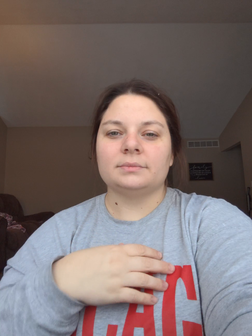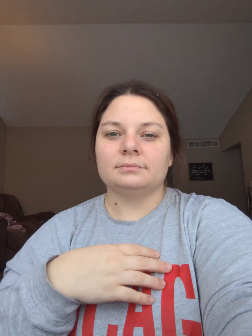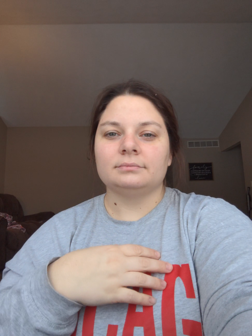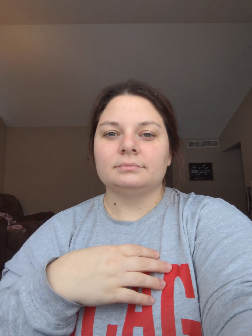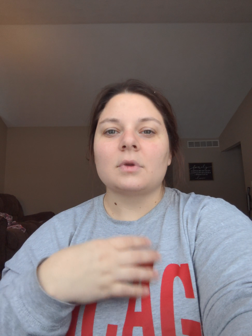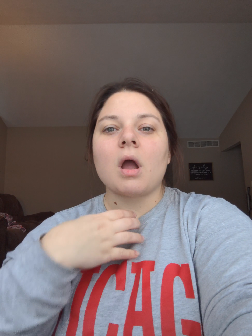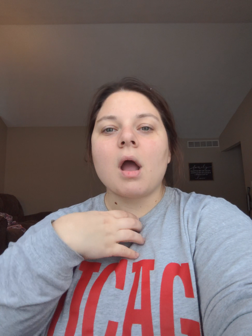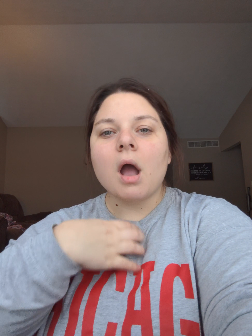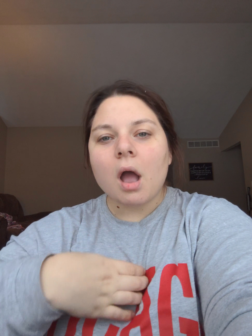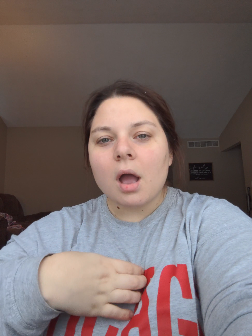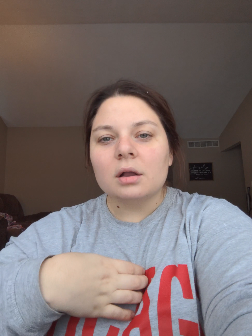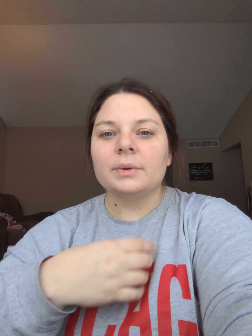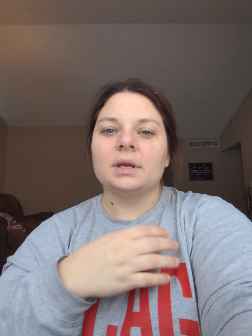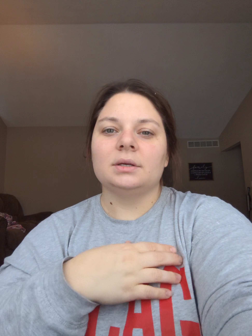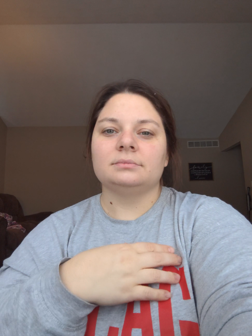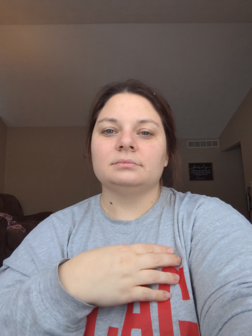hungry